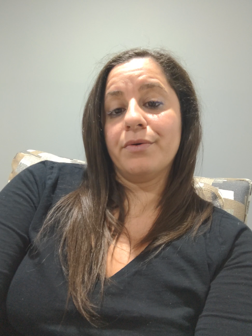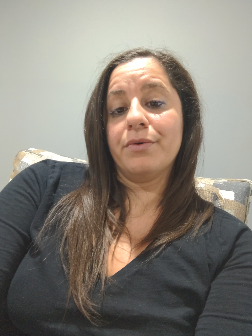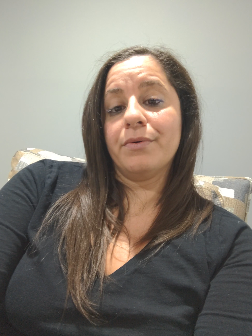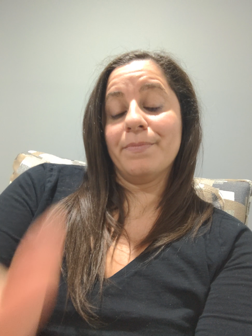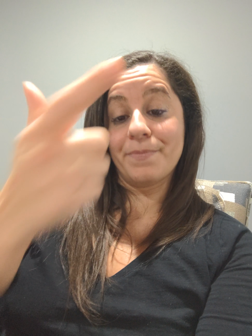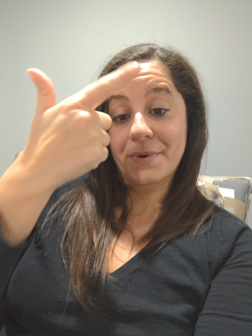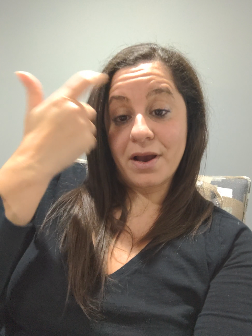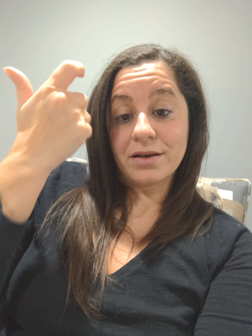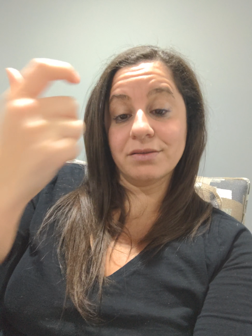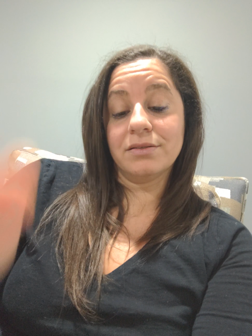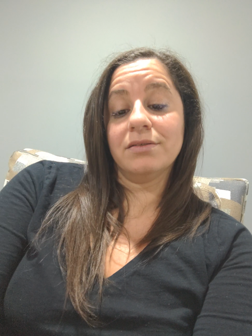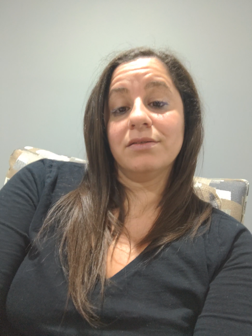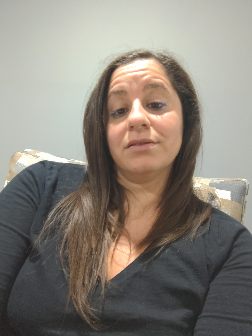because